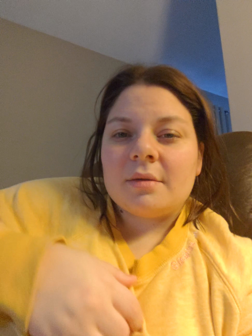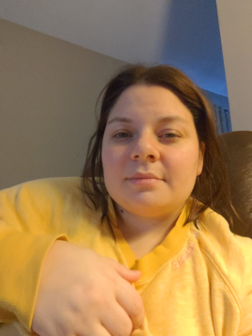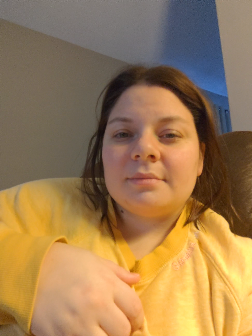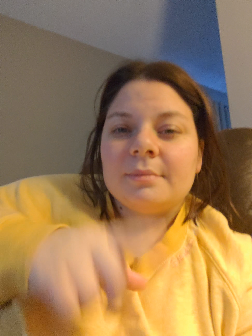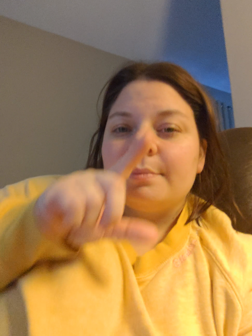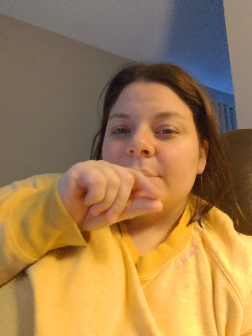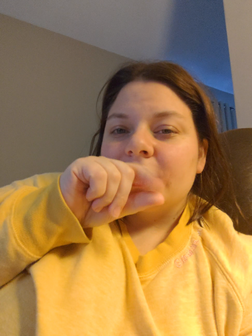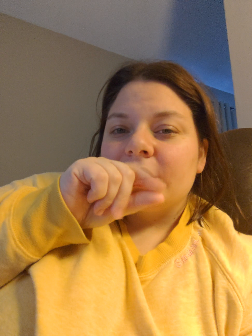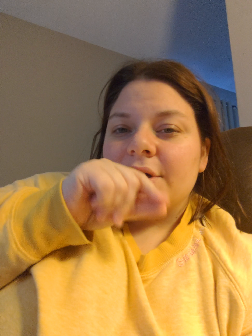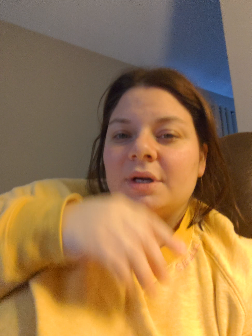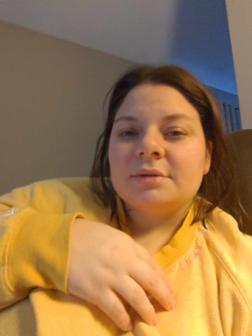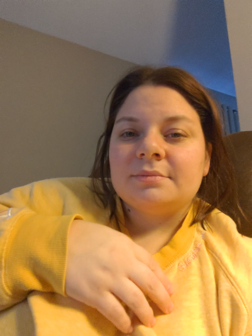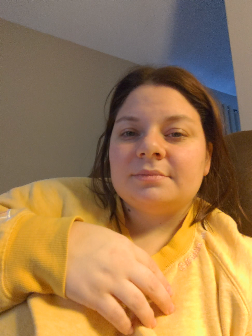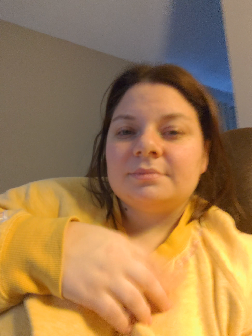bird